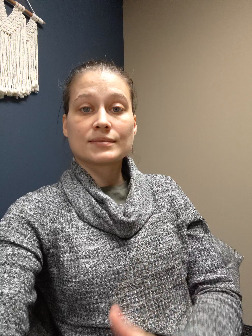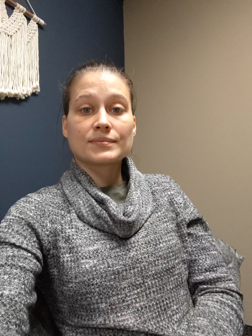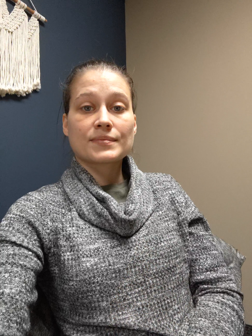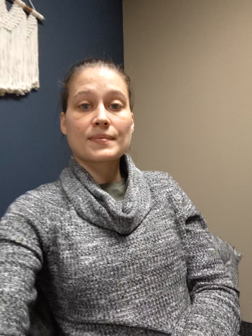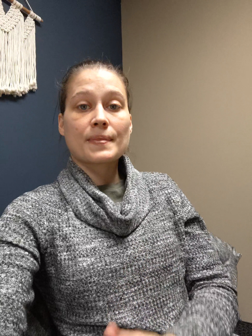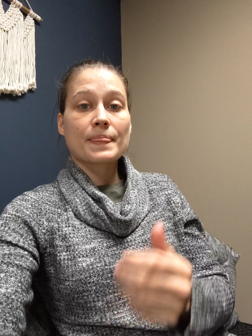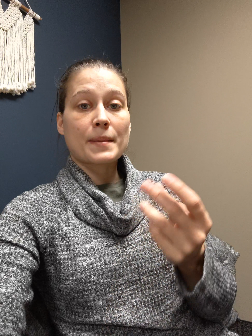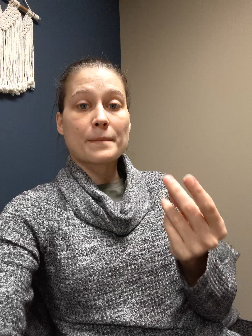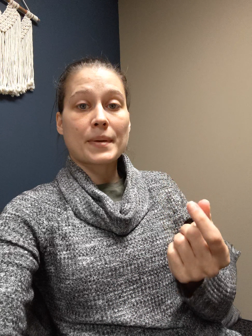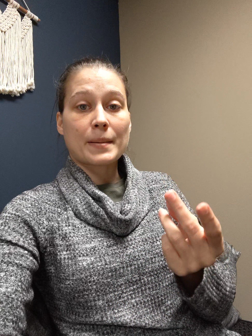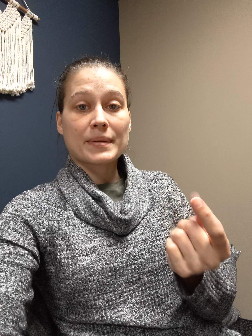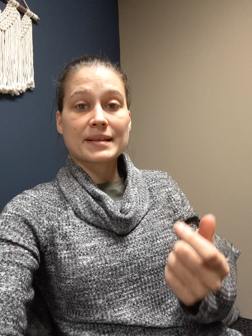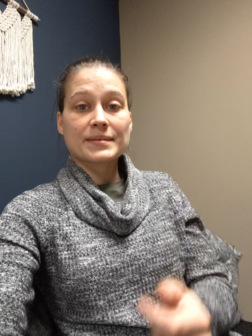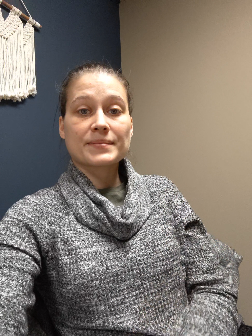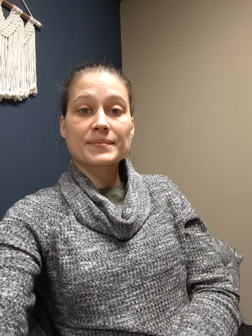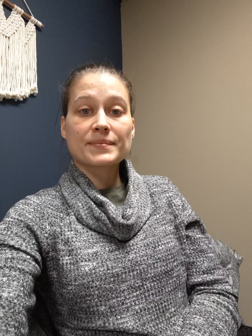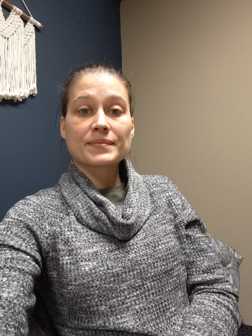puppy